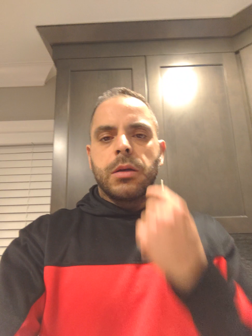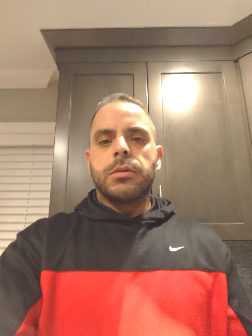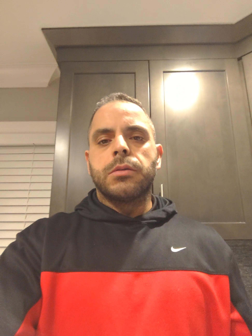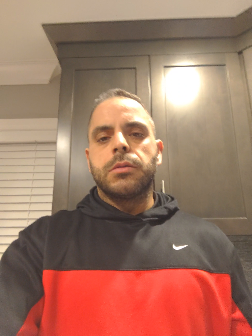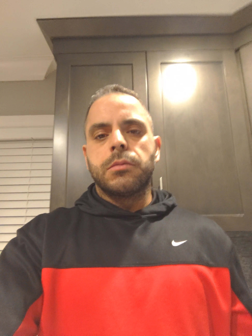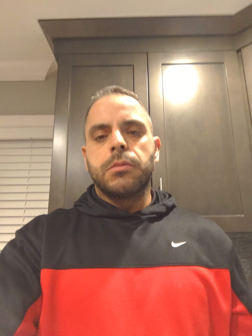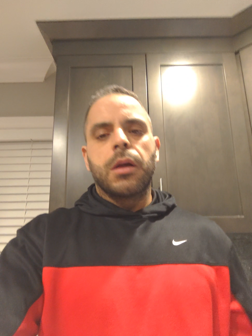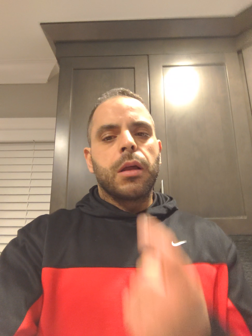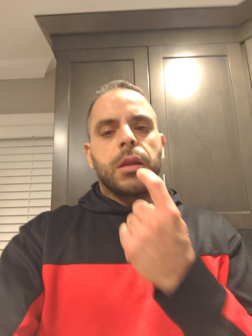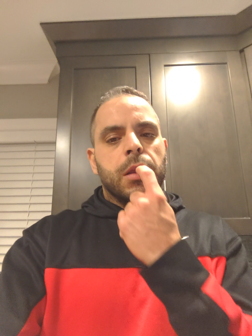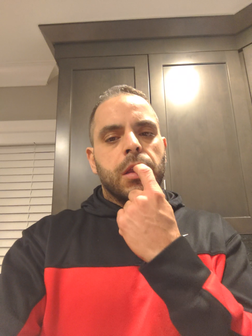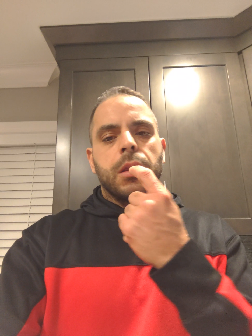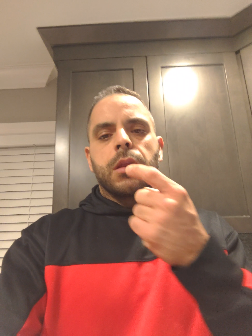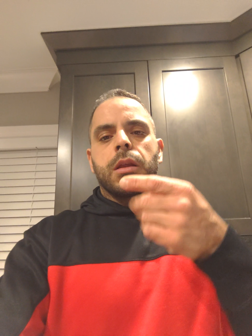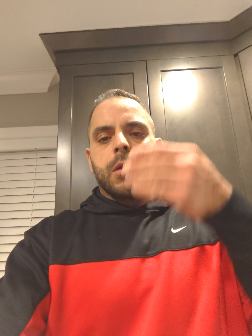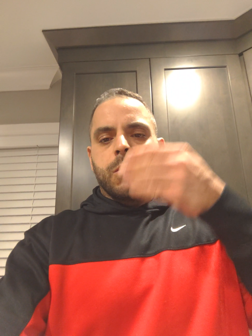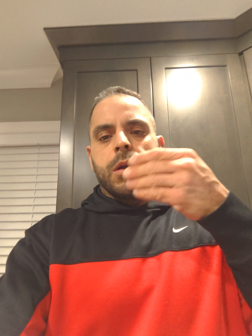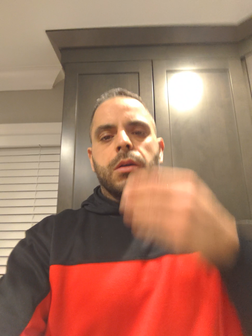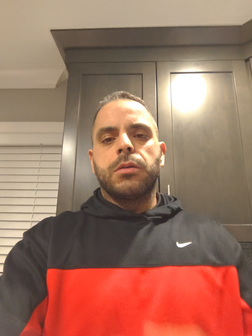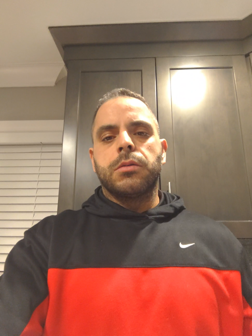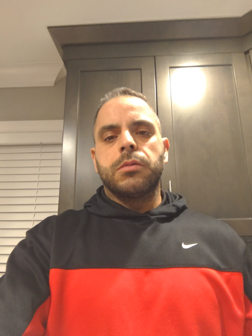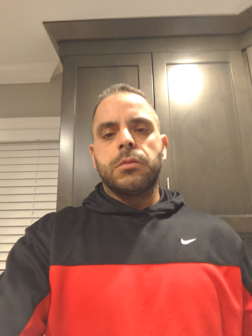window